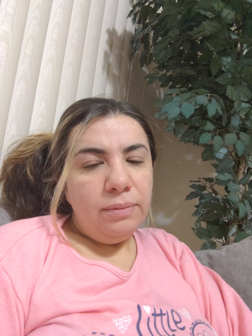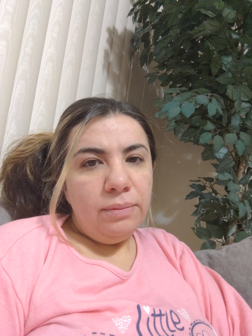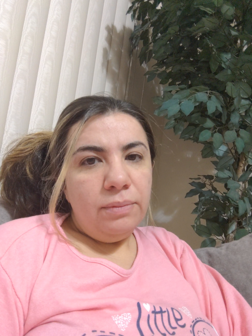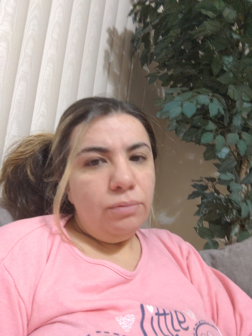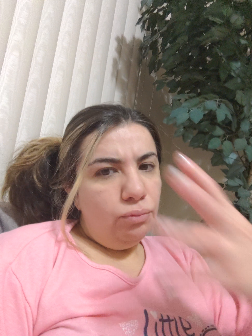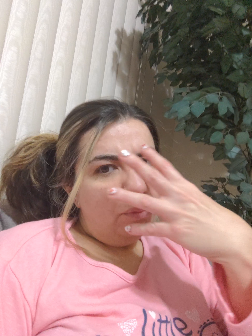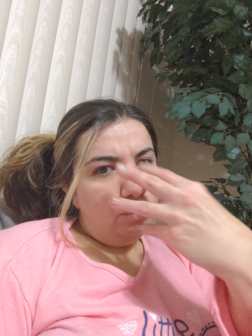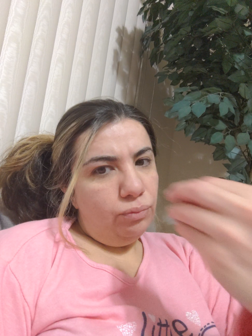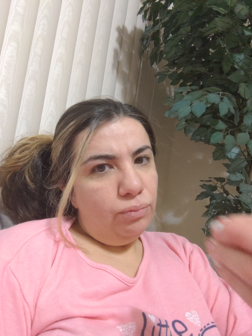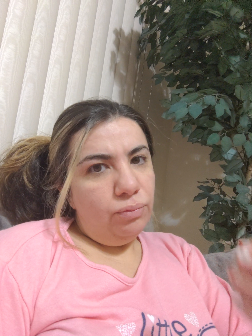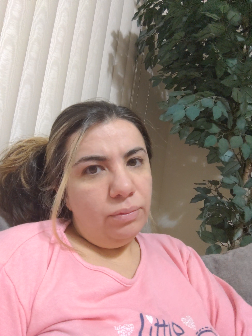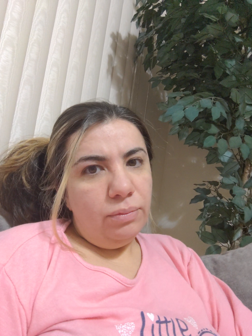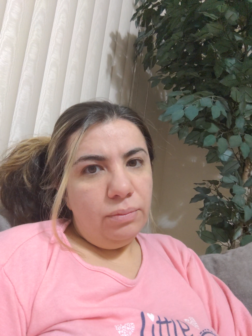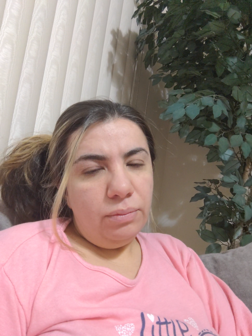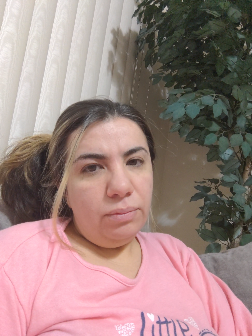wolf